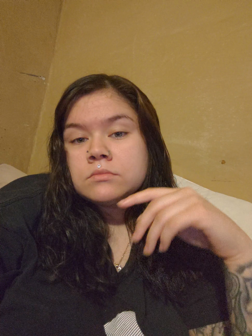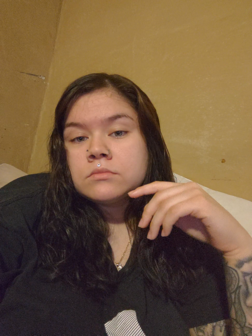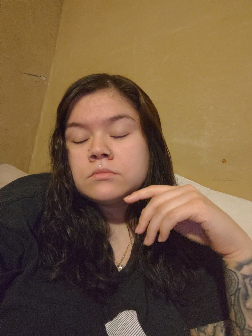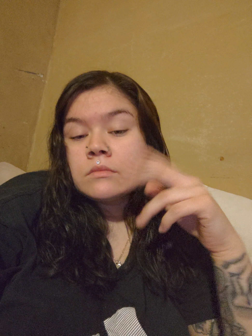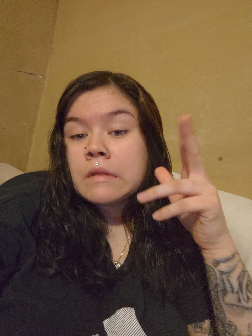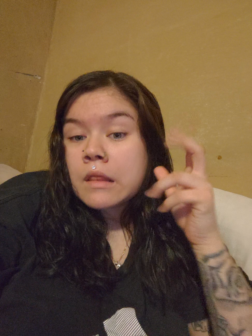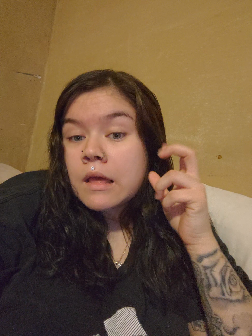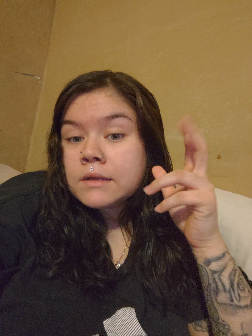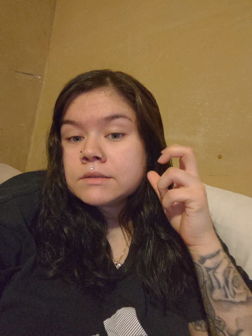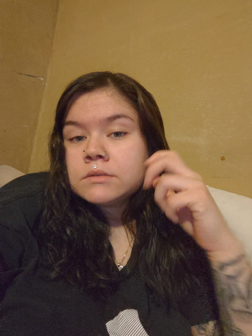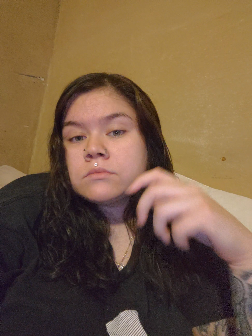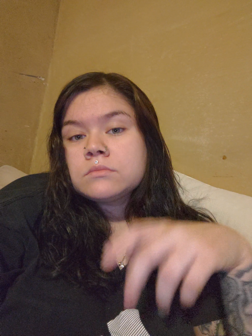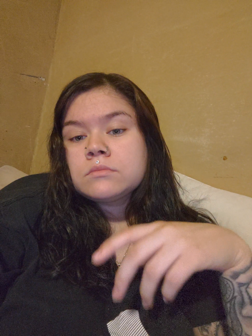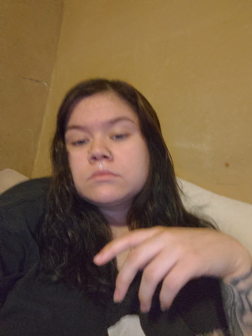listen